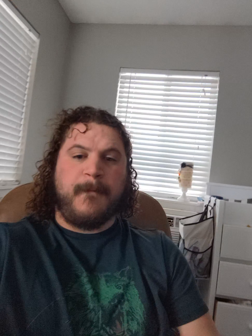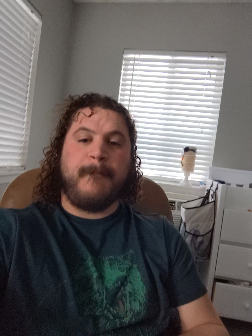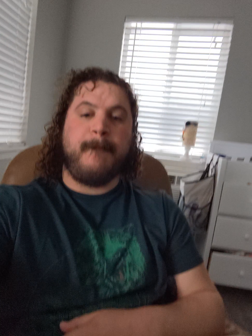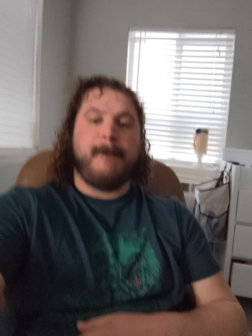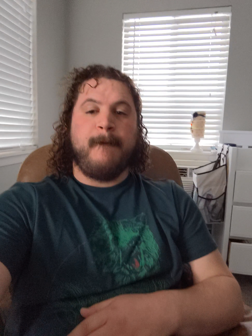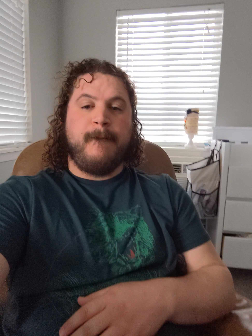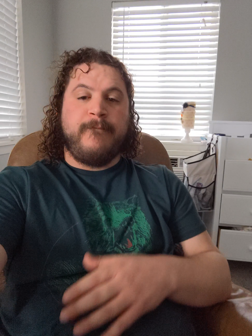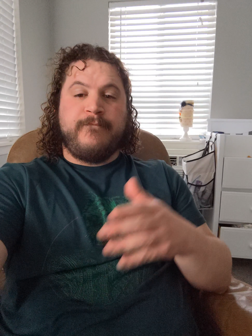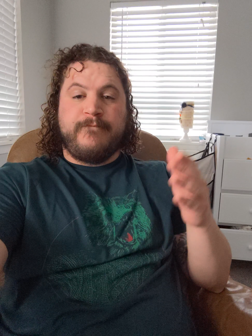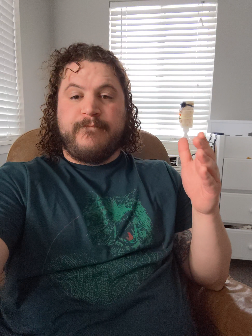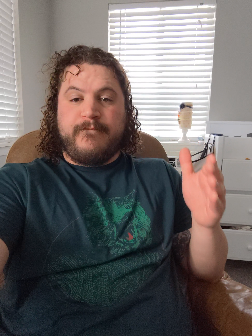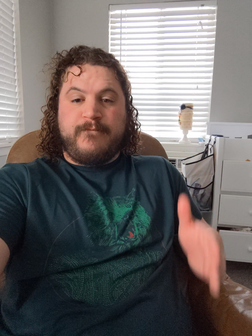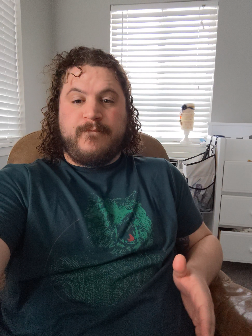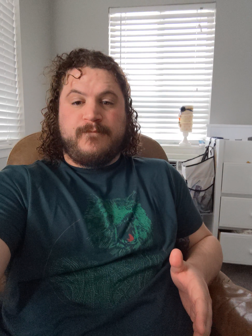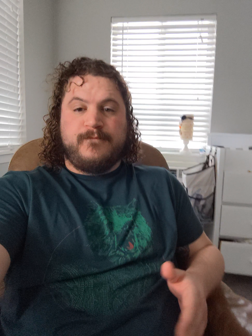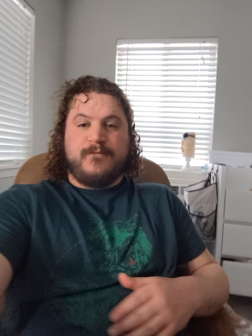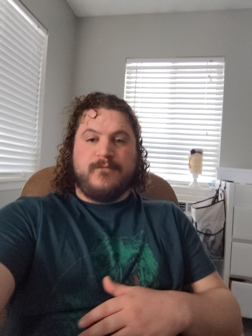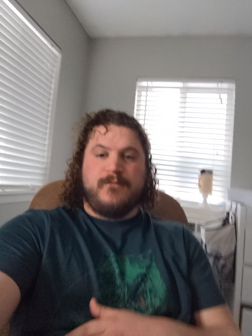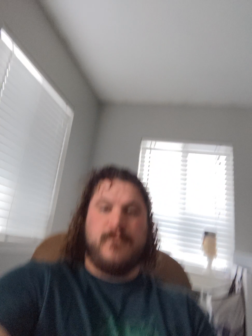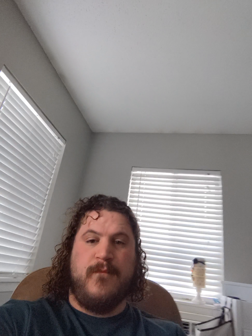beside